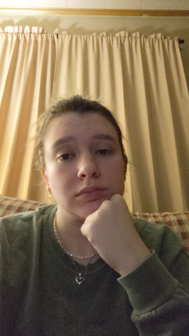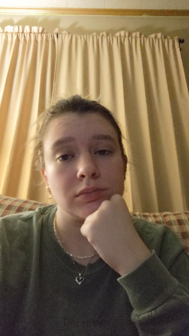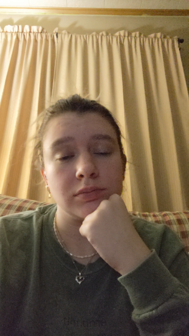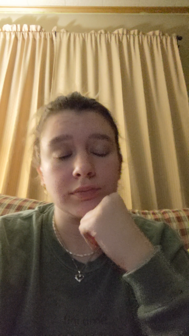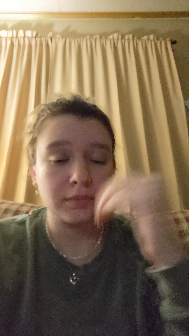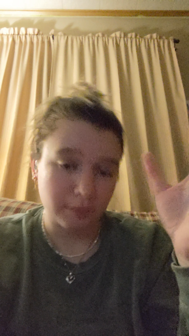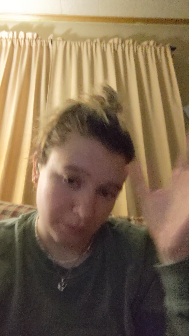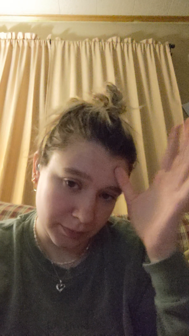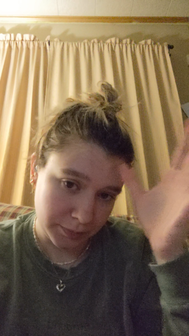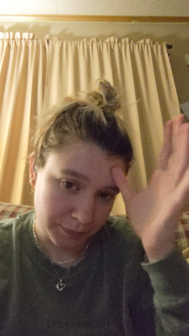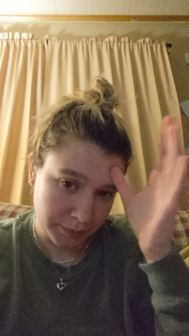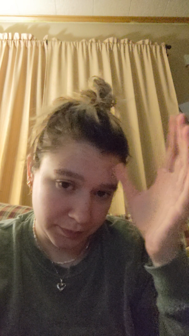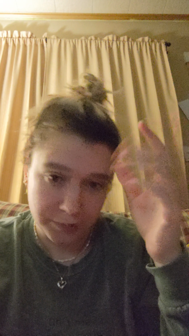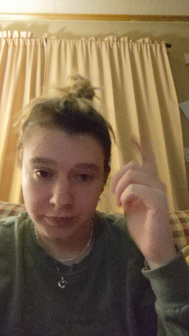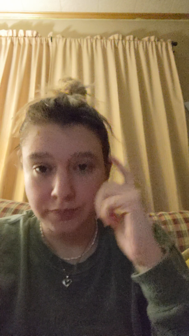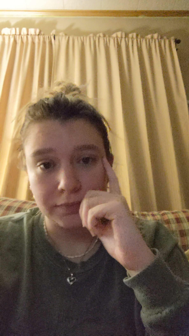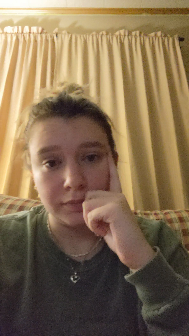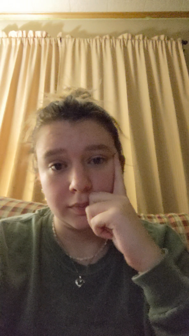daddy